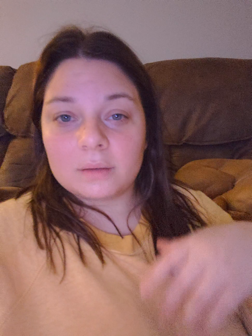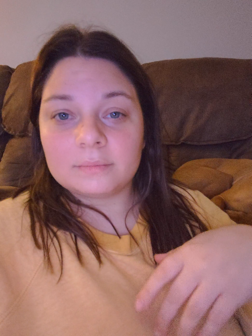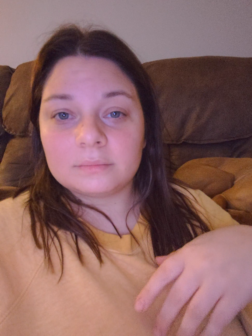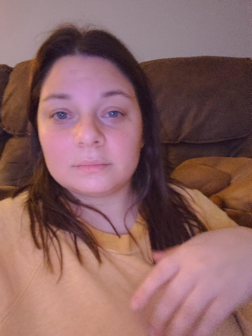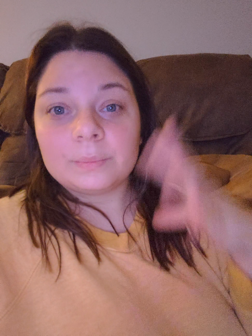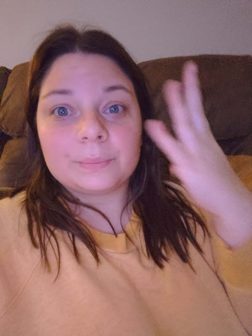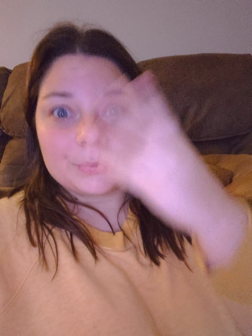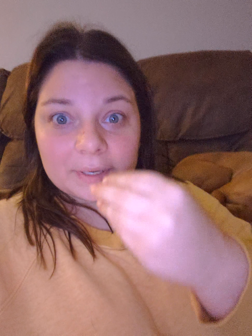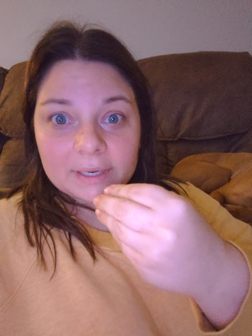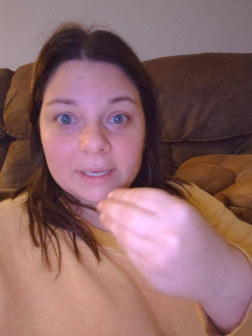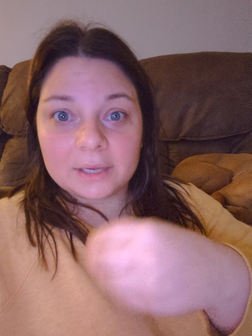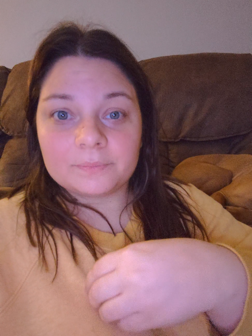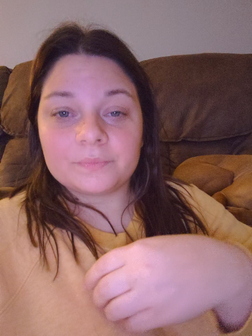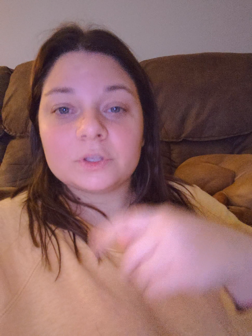pretty